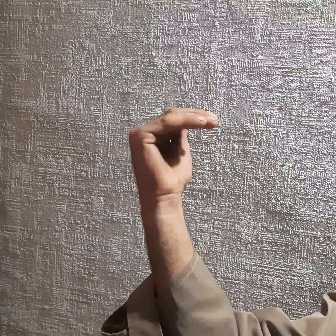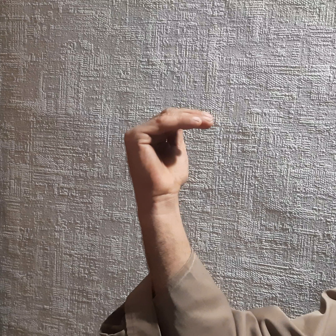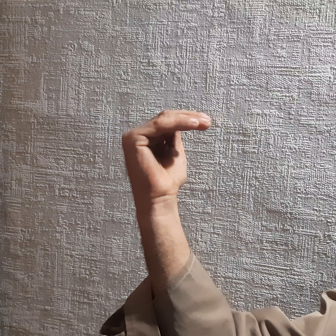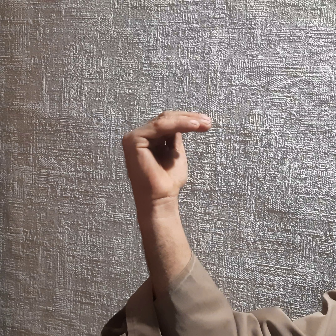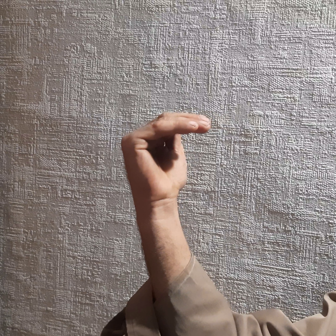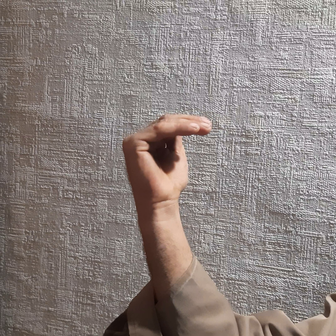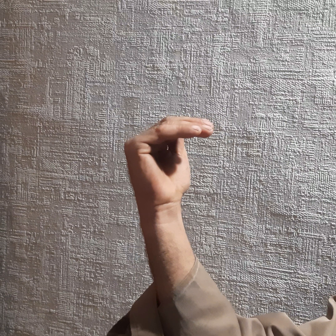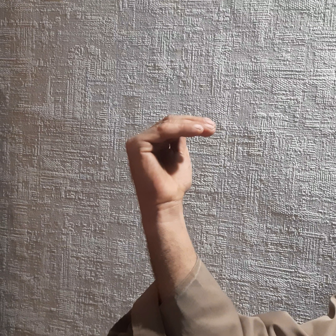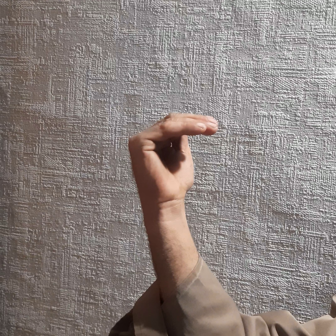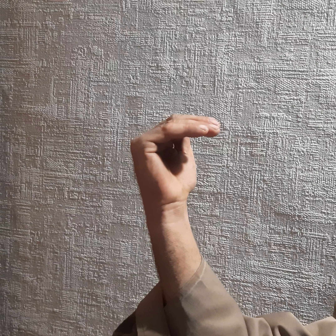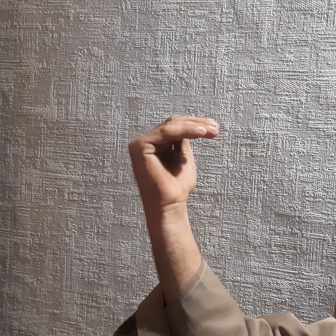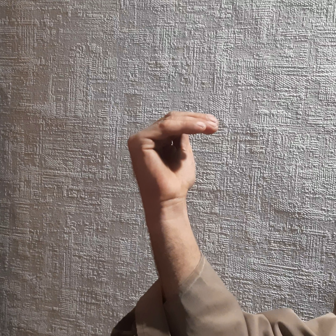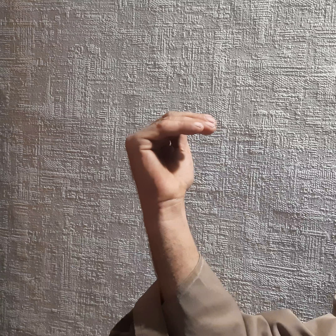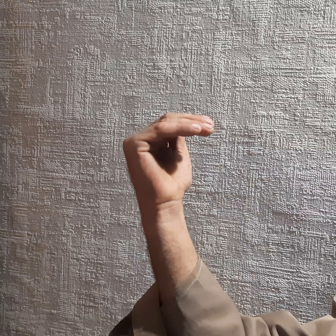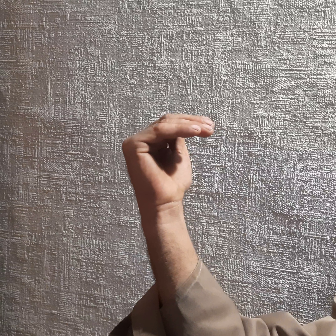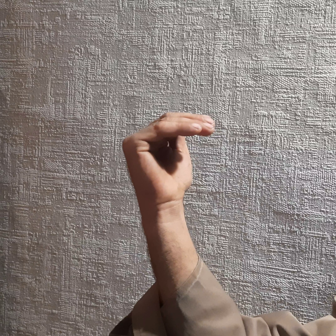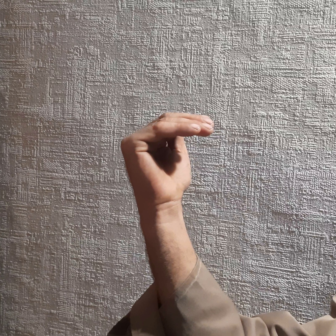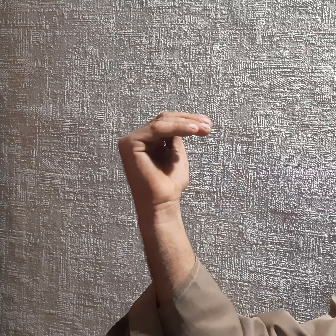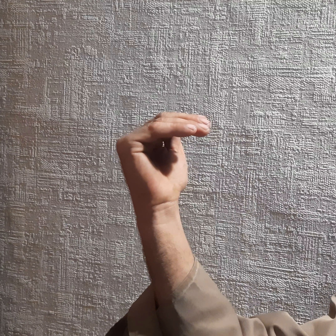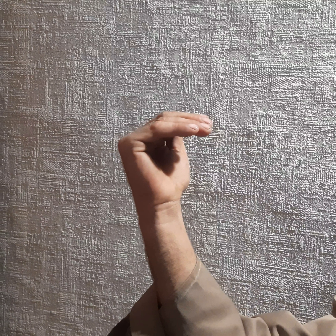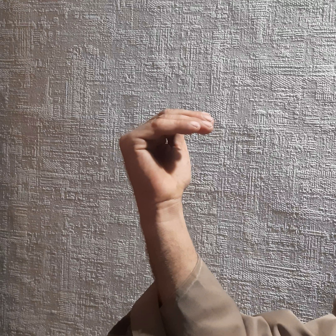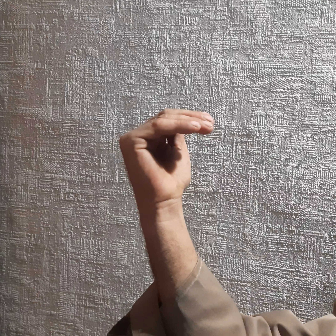Ф